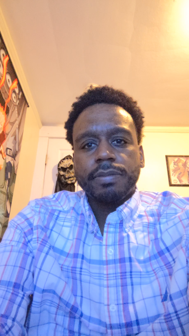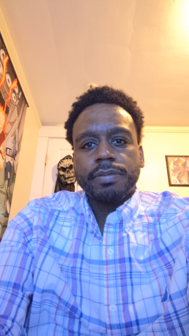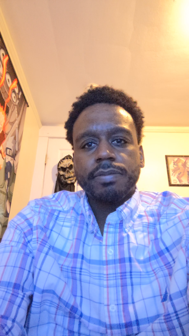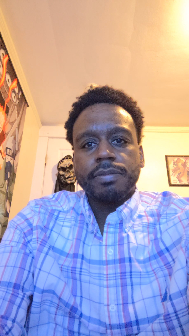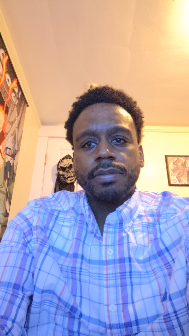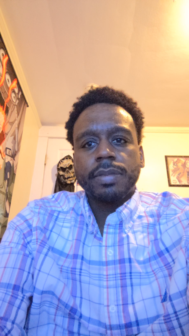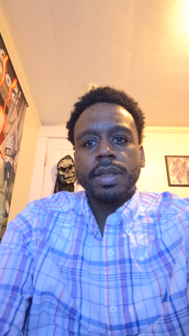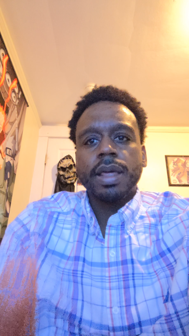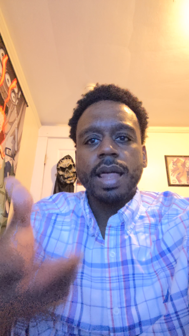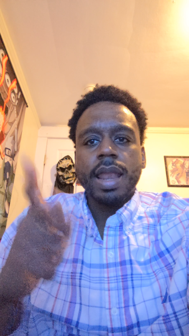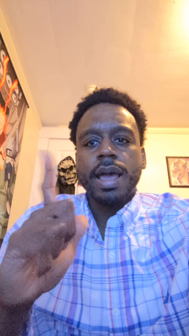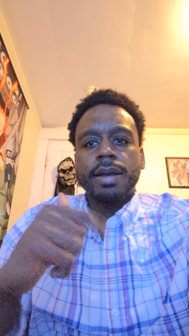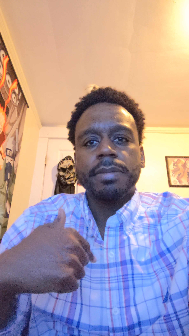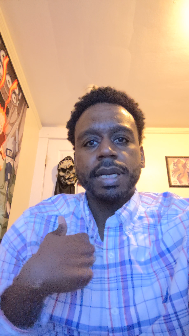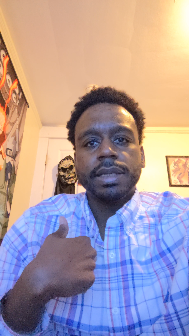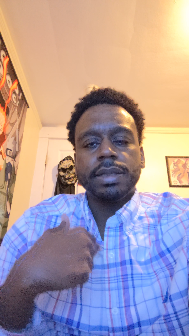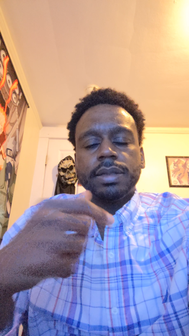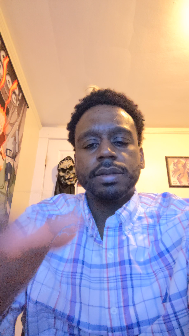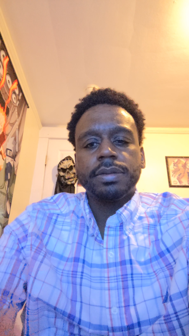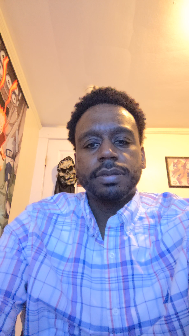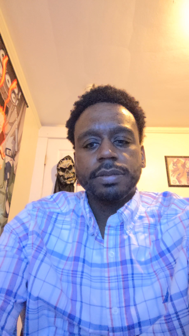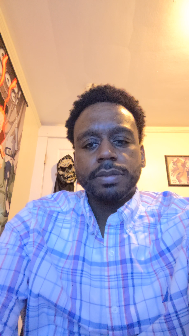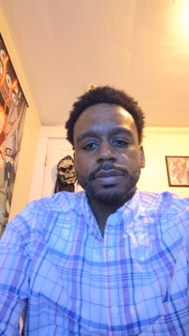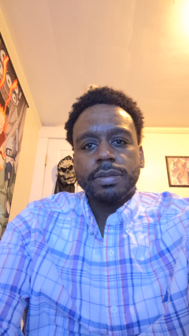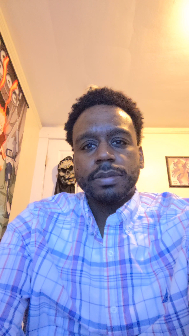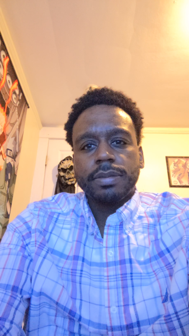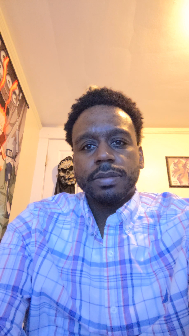let me